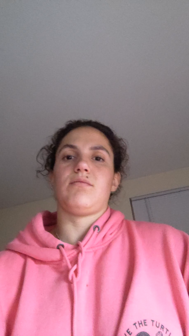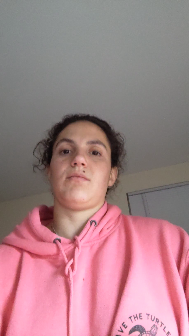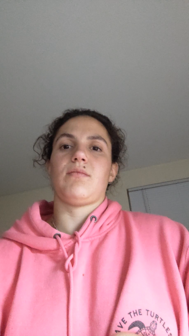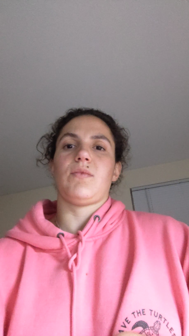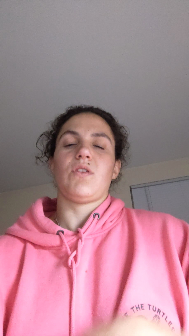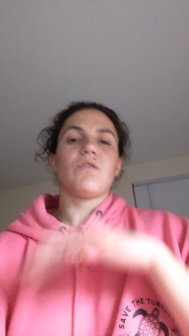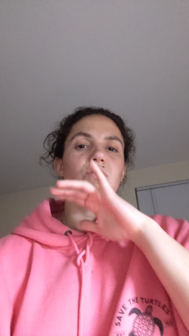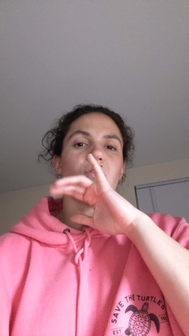naughty